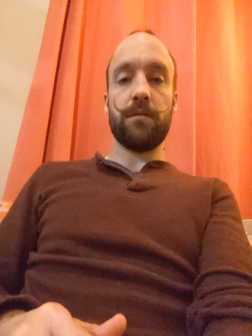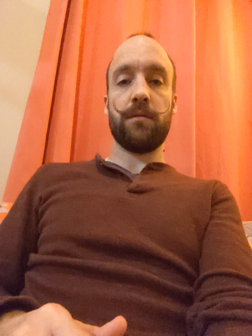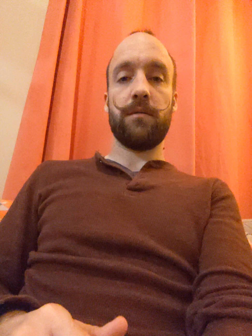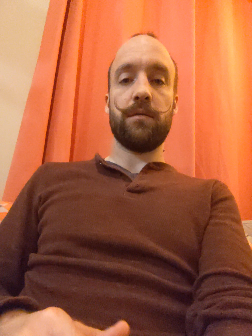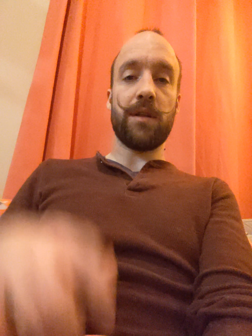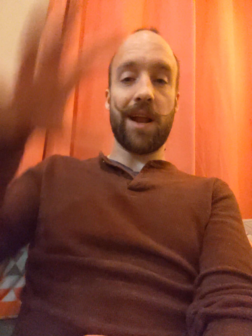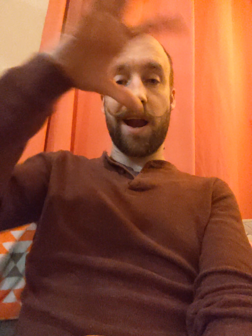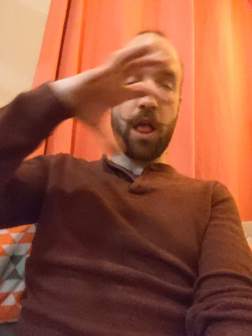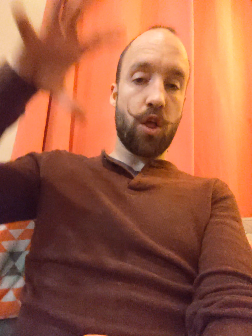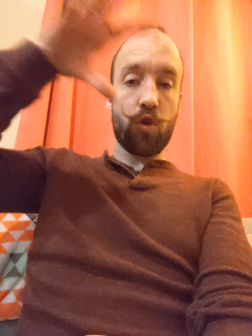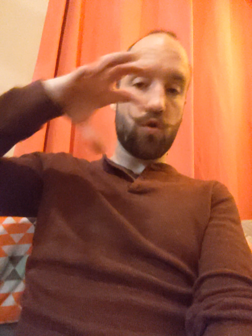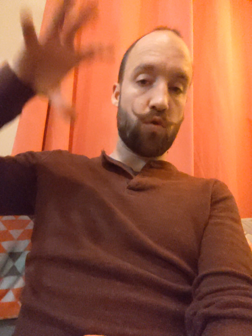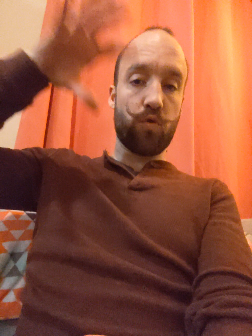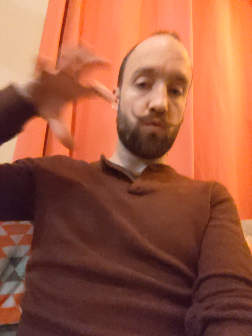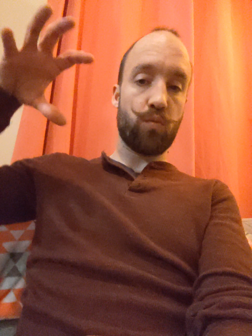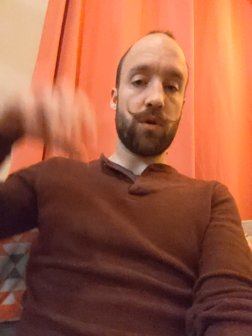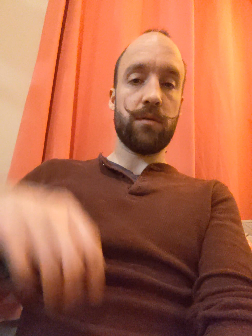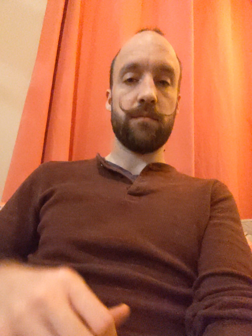cloud